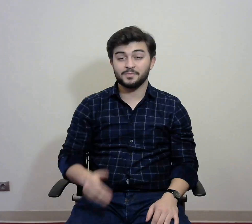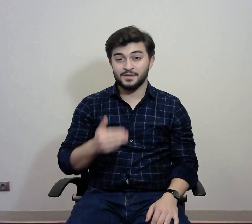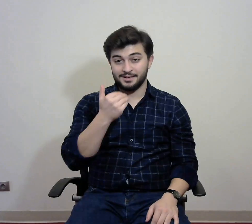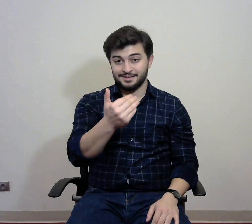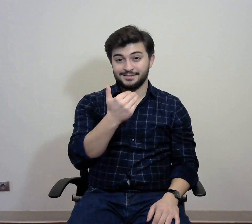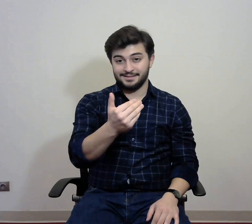siz